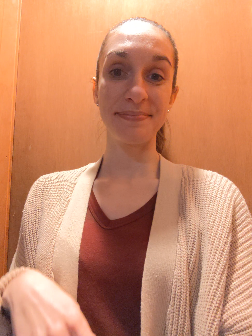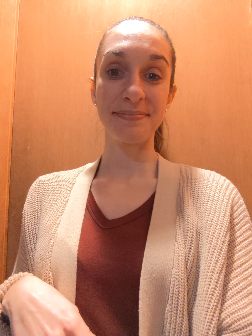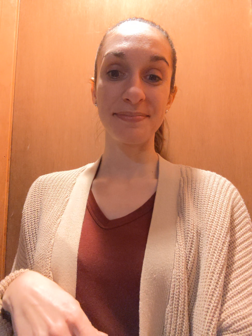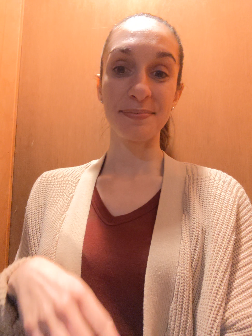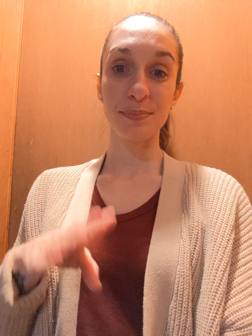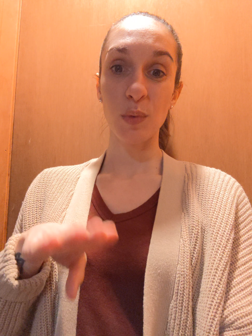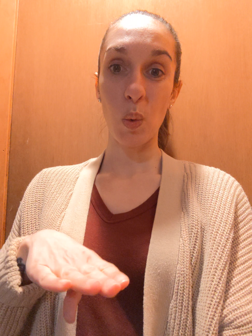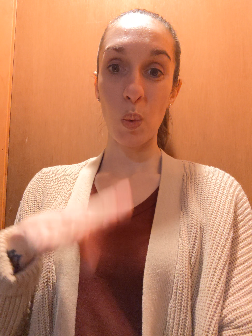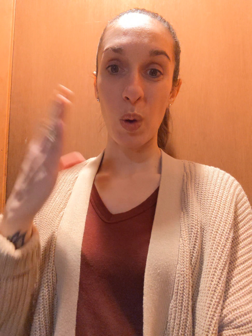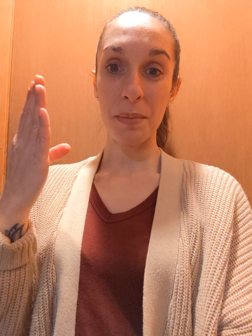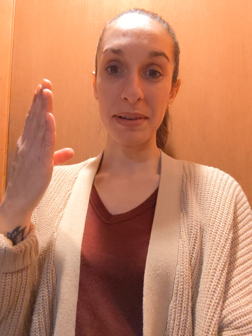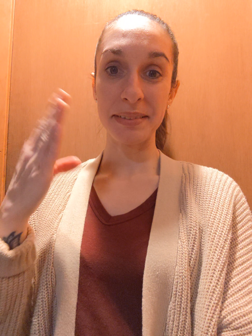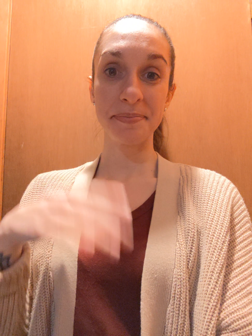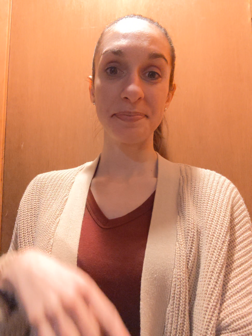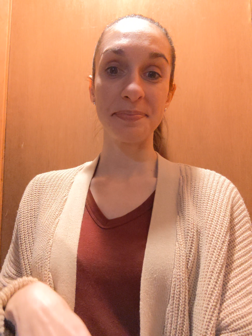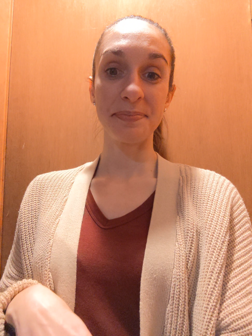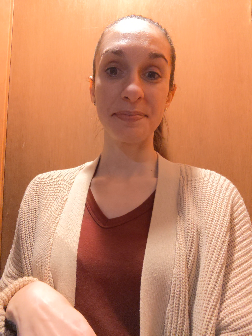open